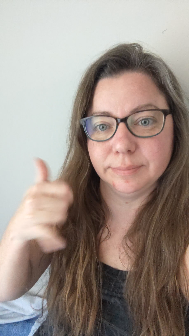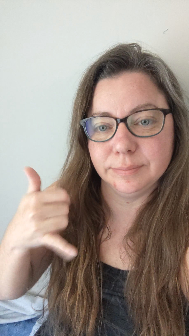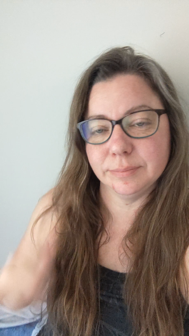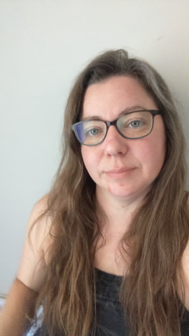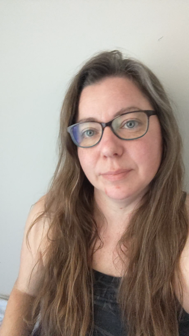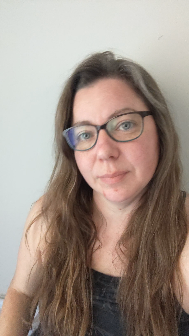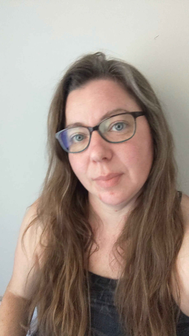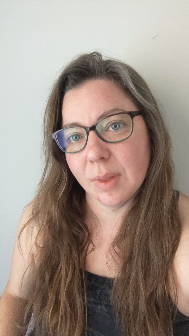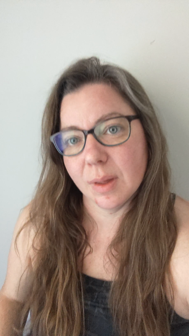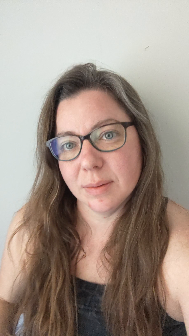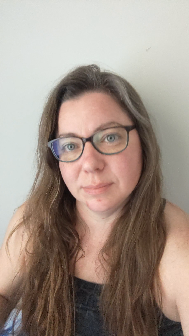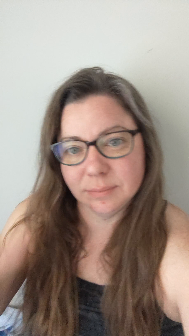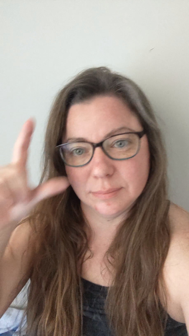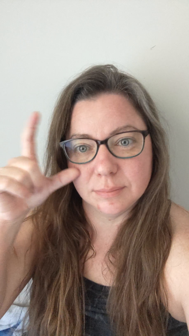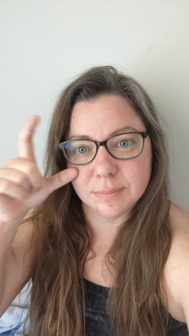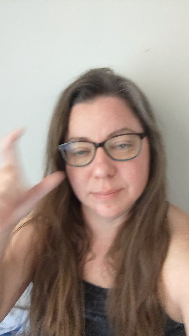glasses